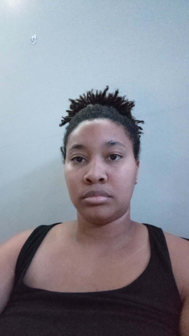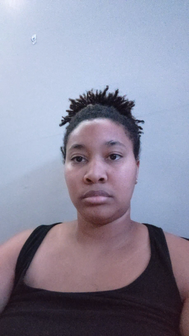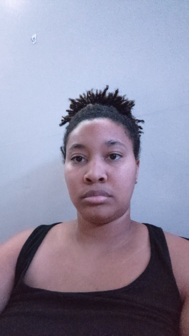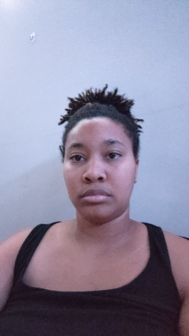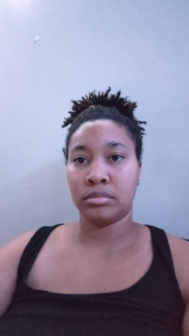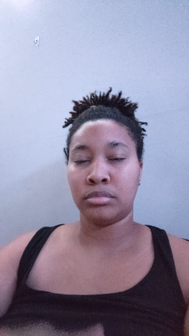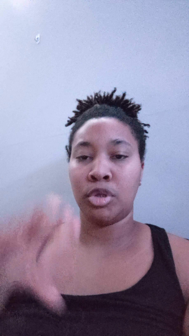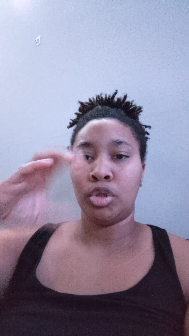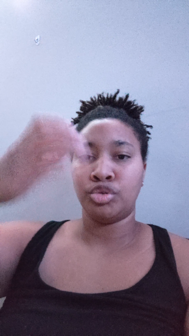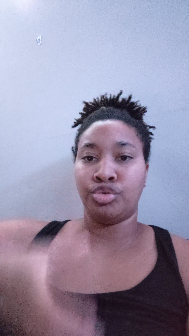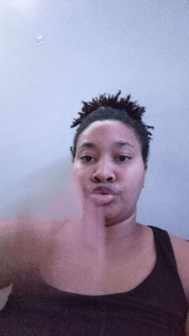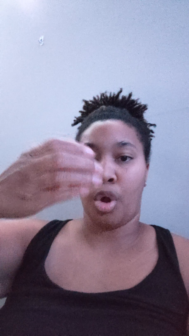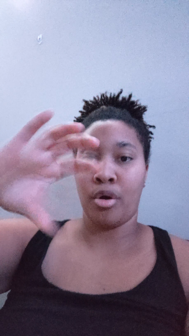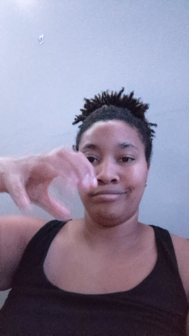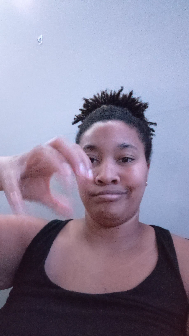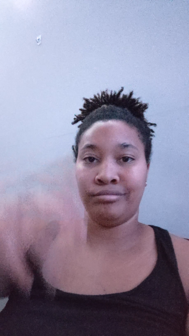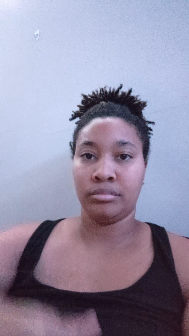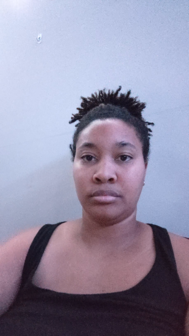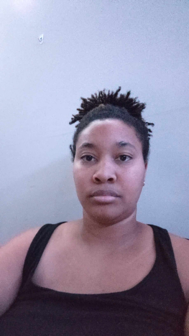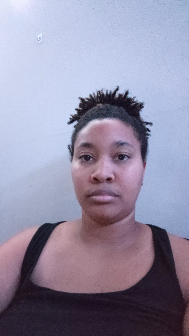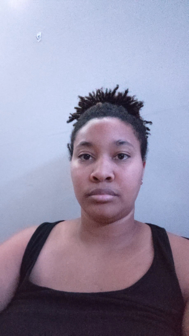jar